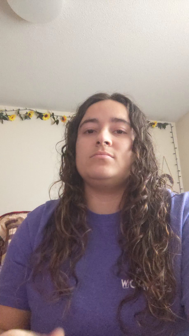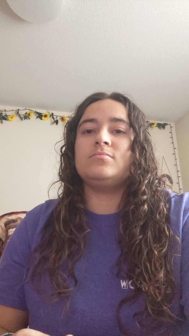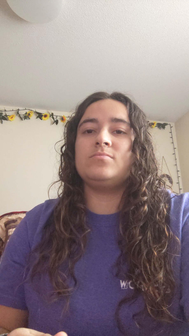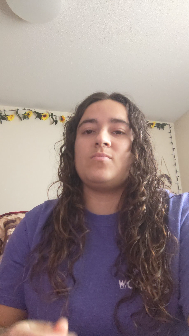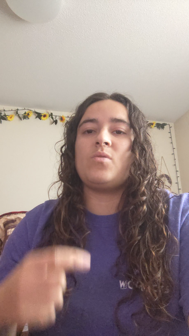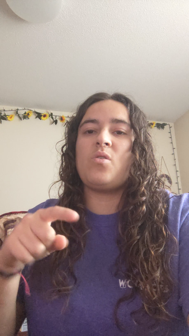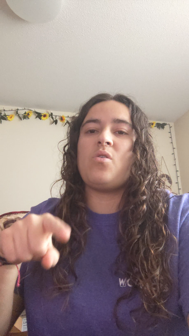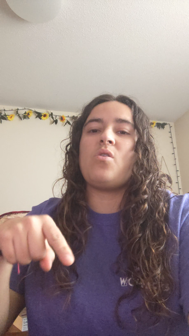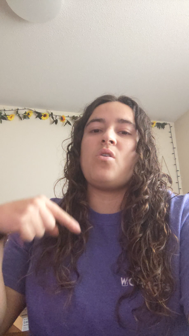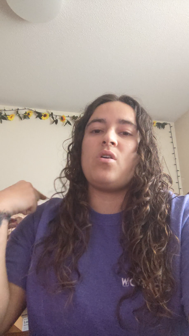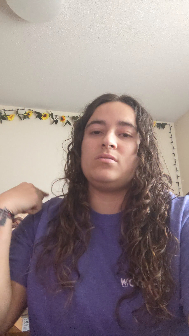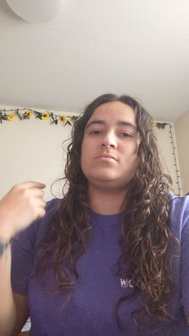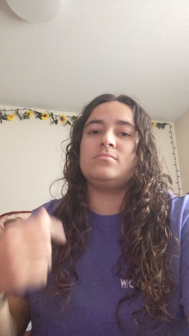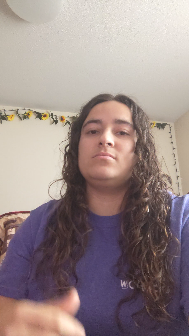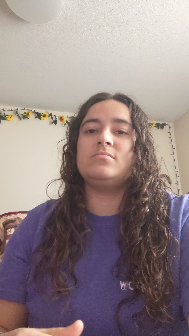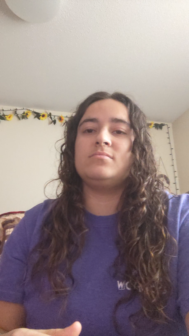long